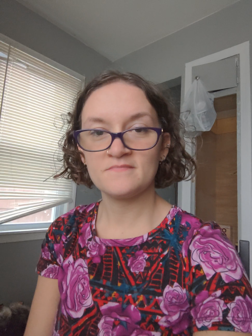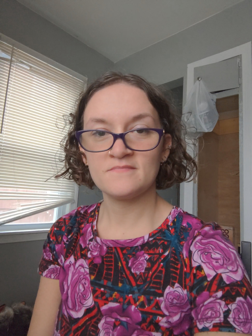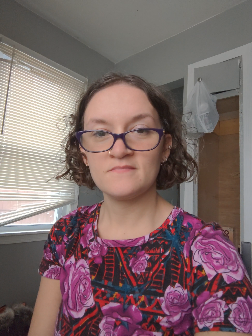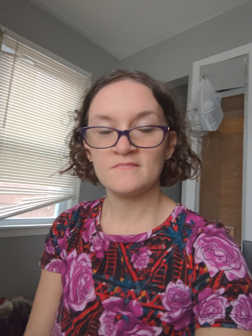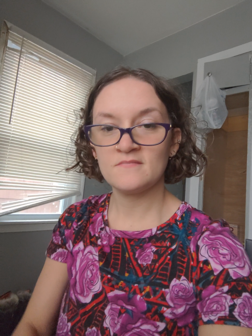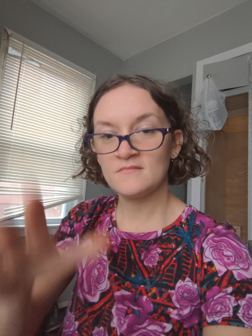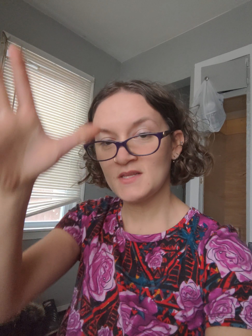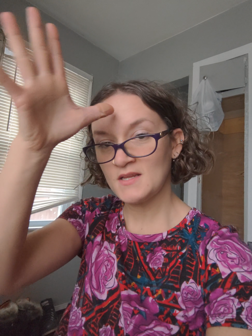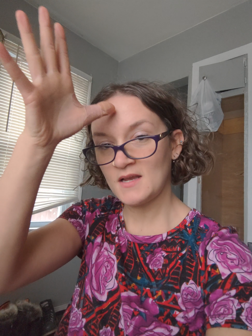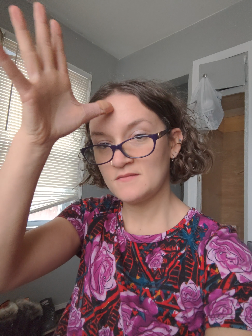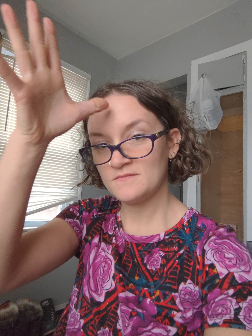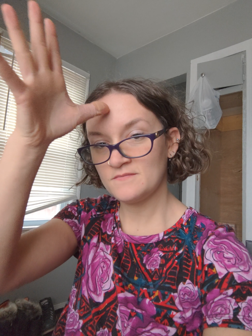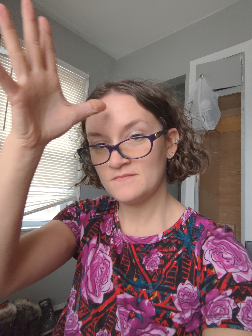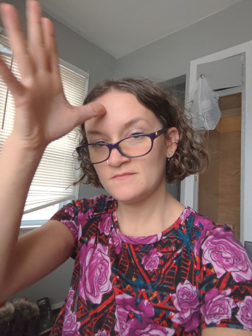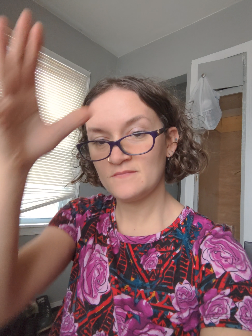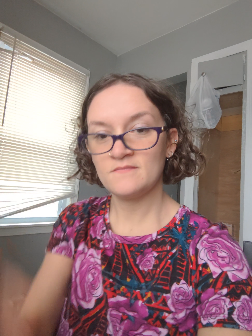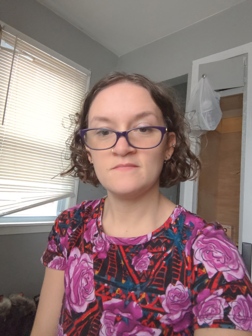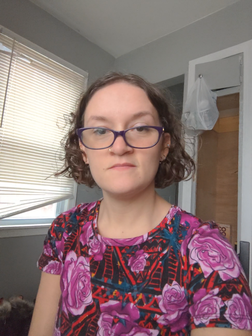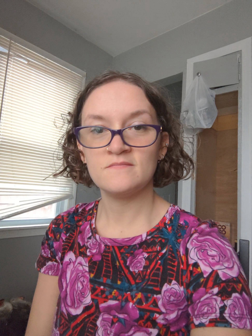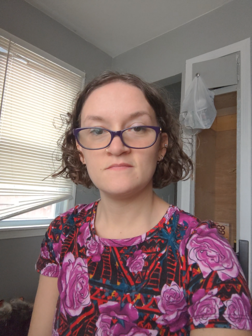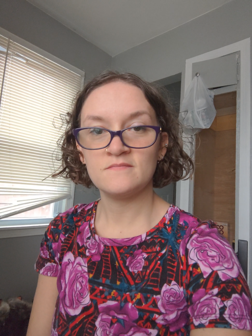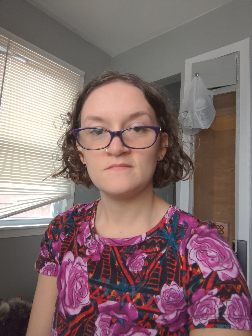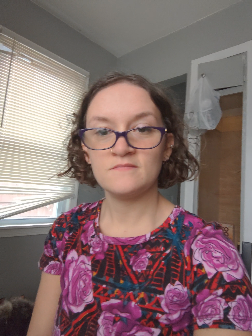dad